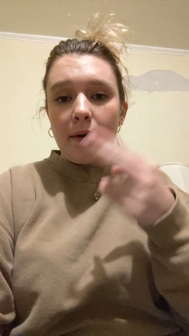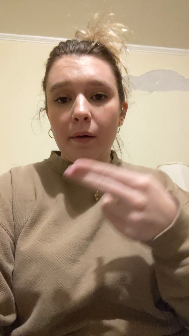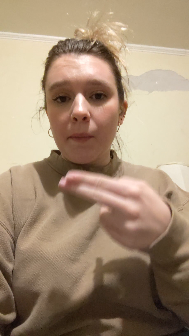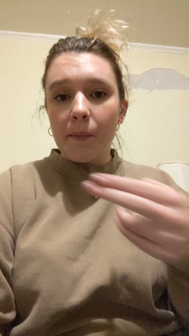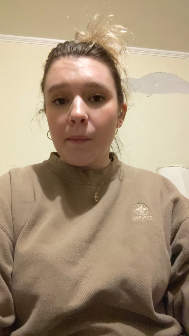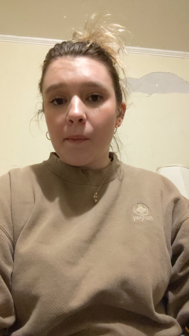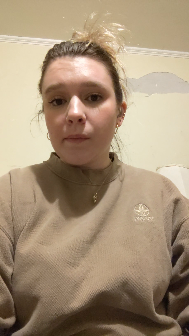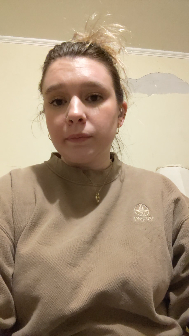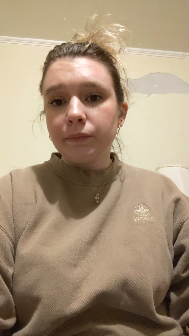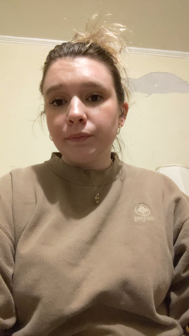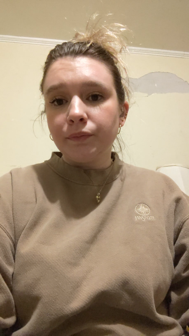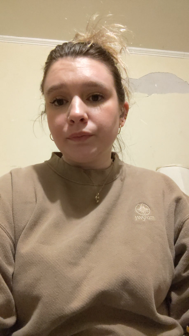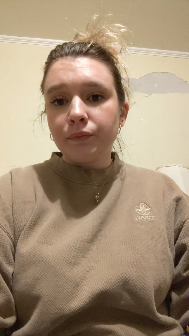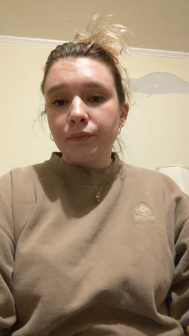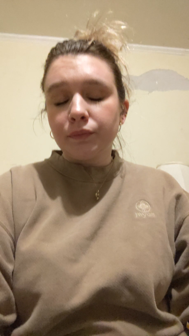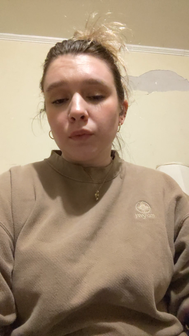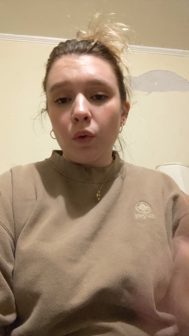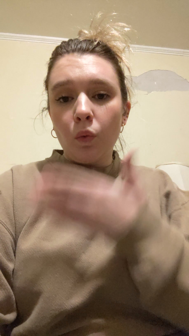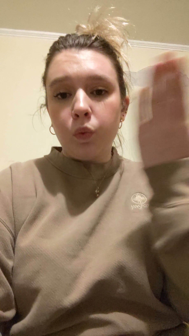all gone